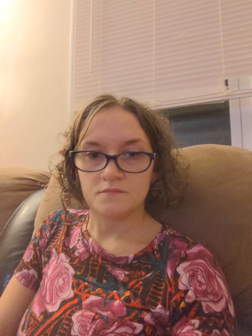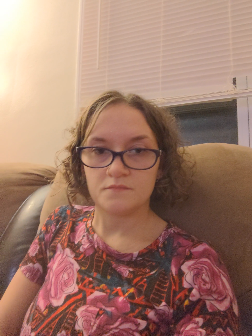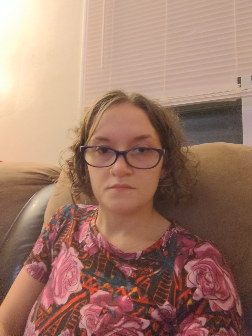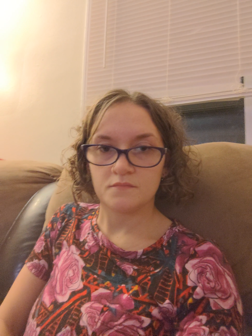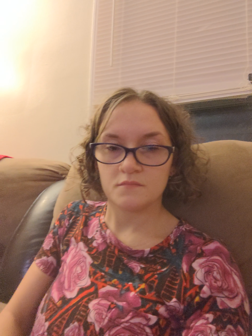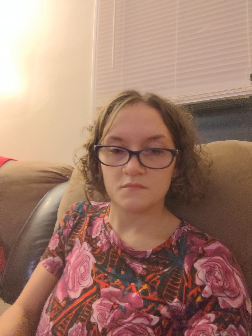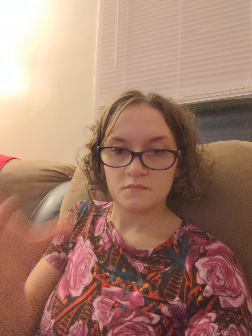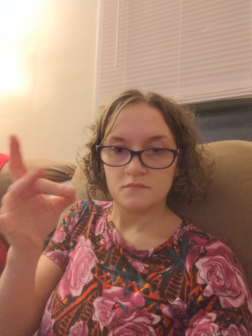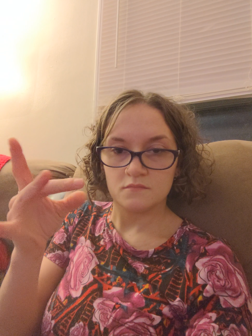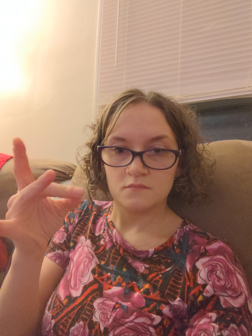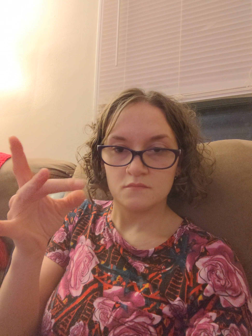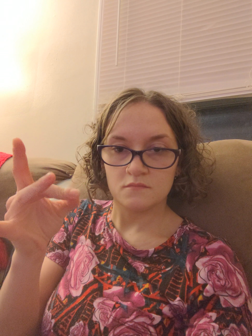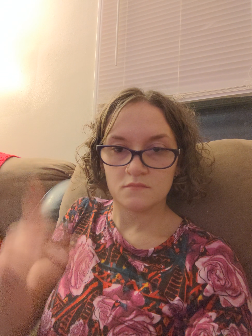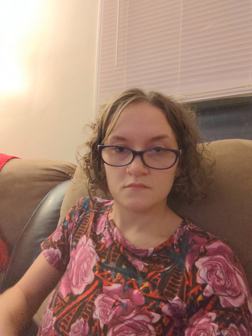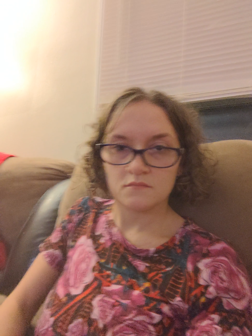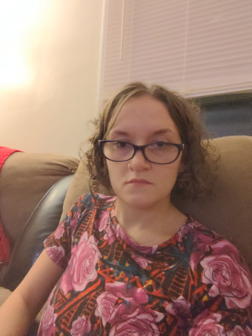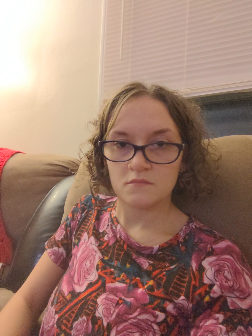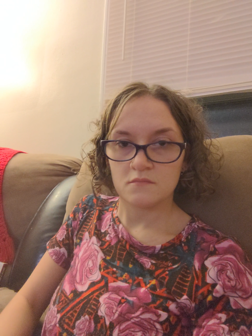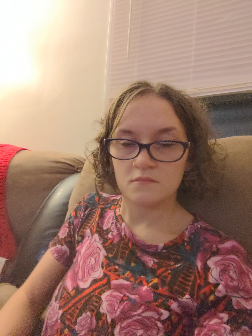sticky